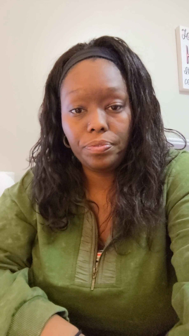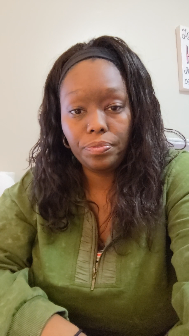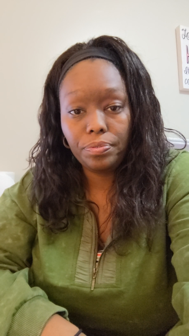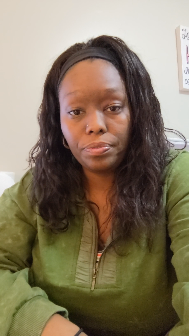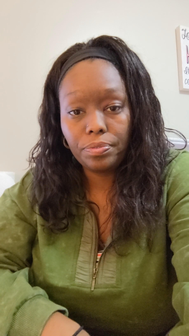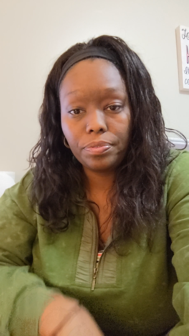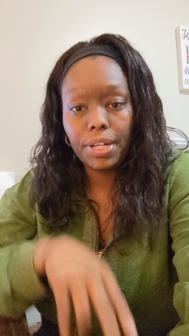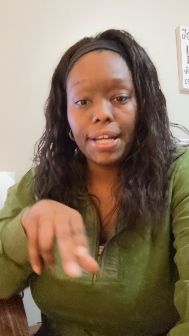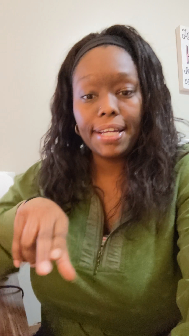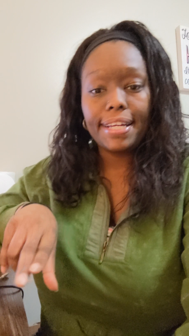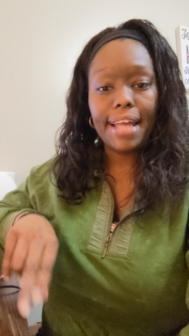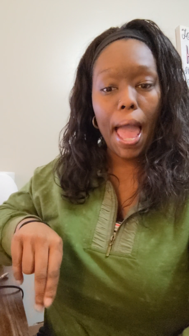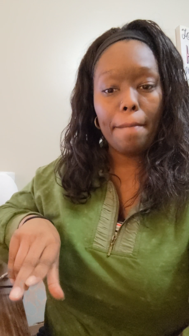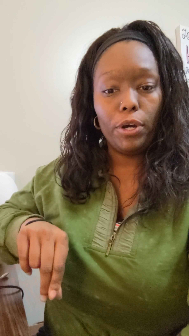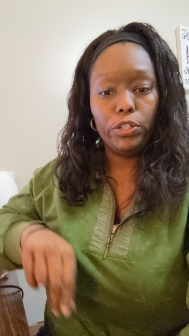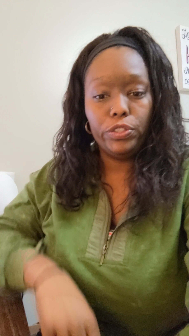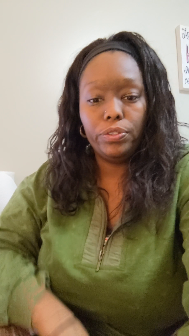diaper